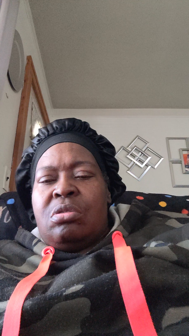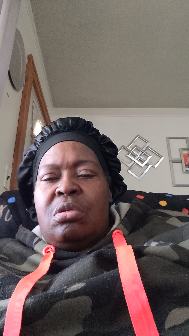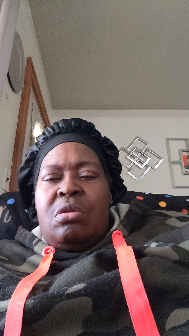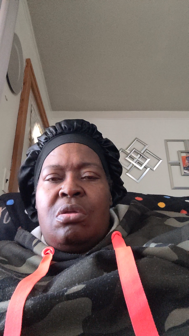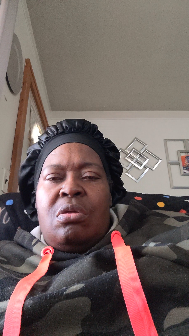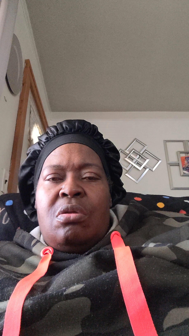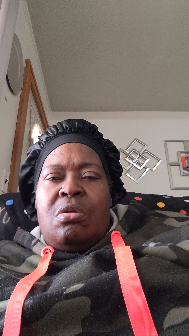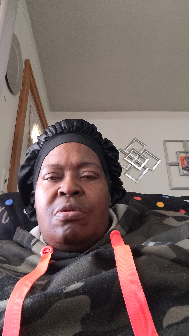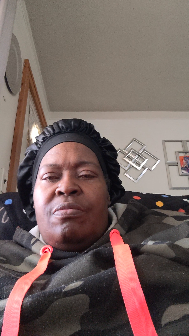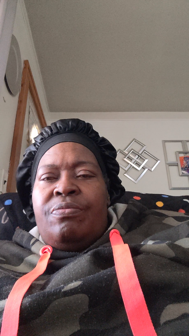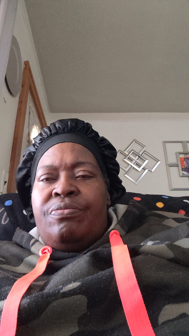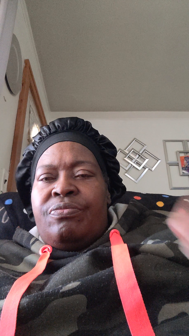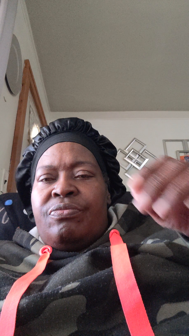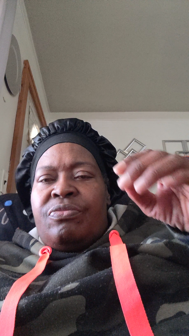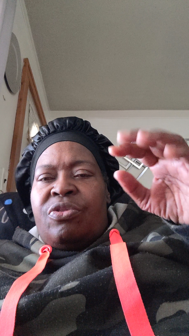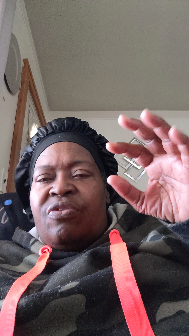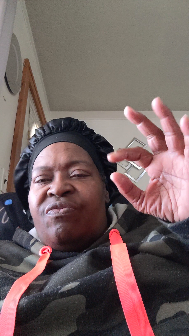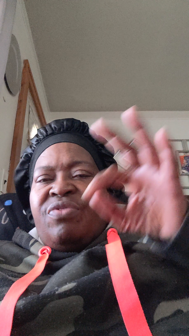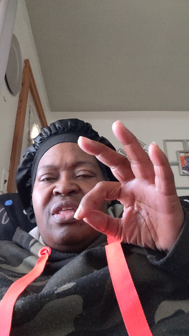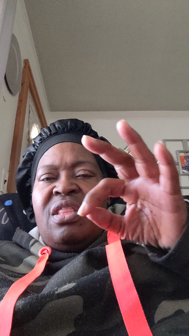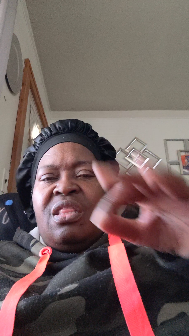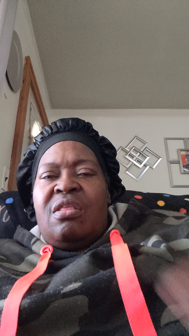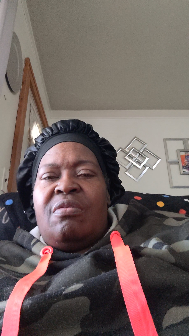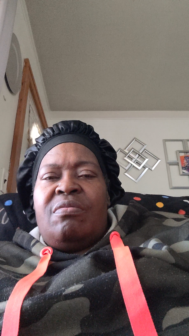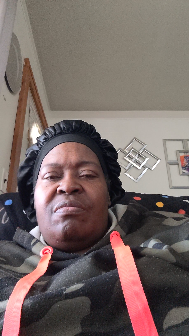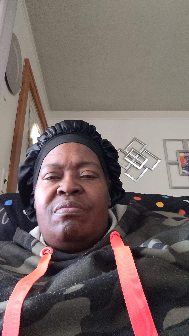fit